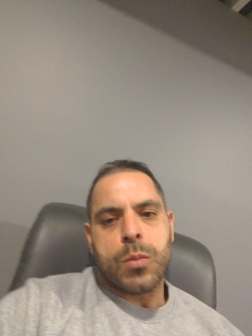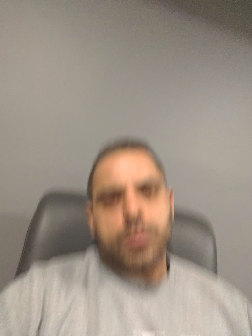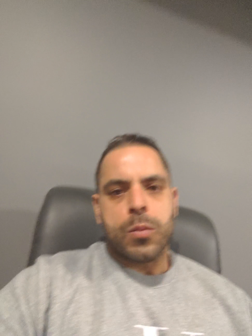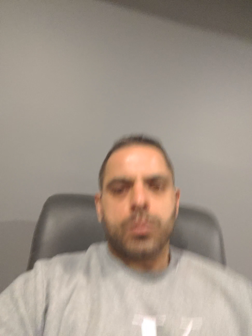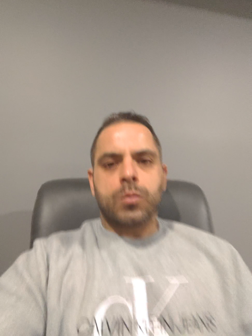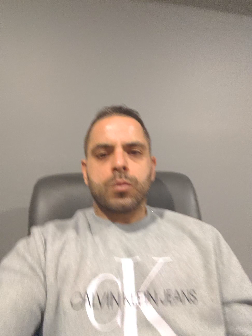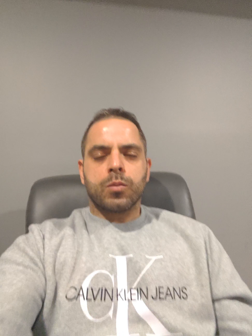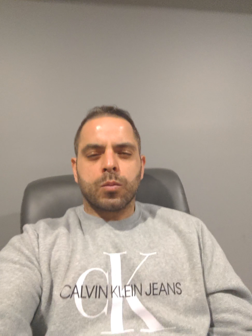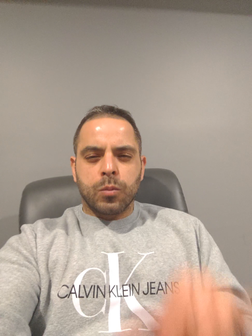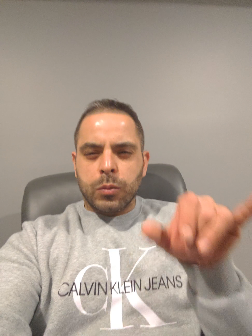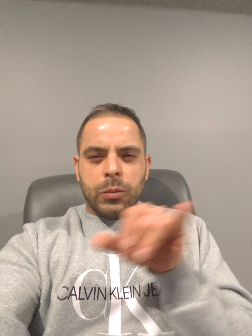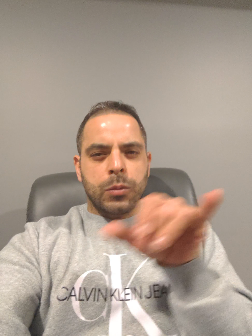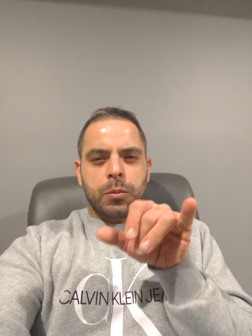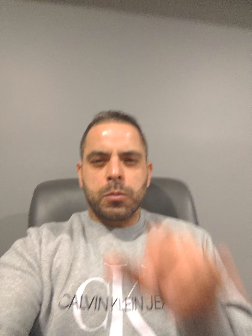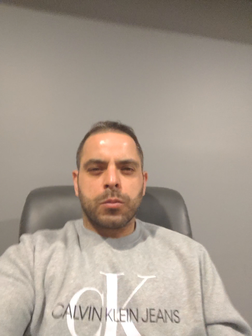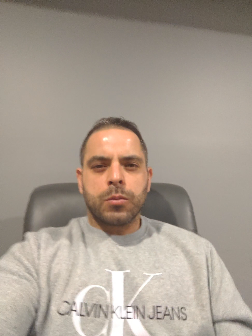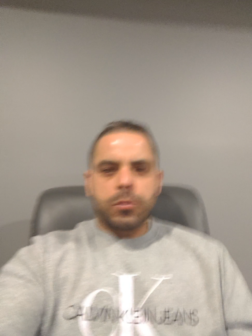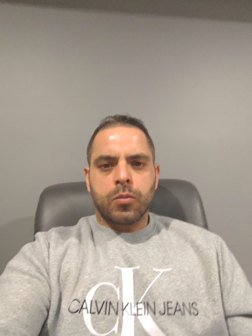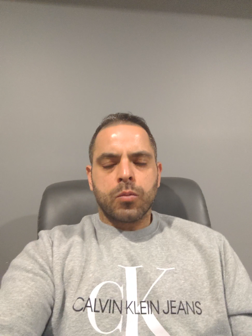same